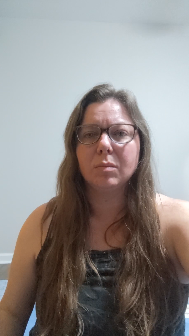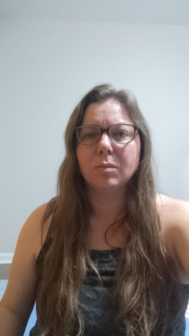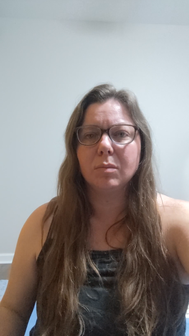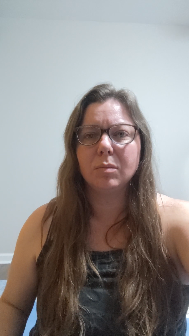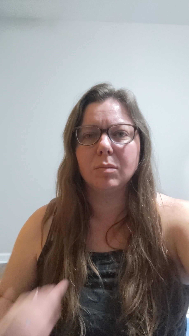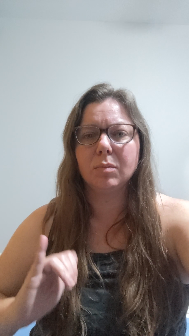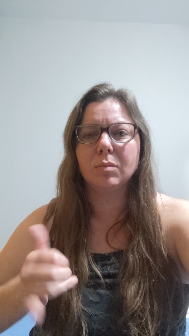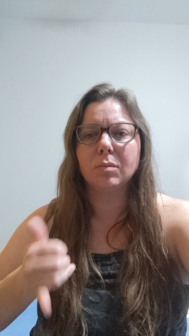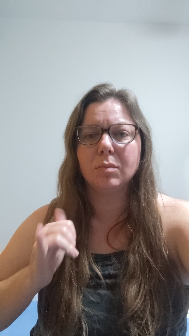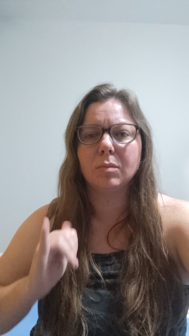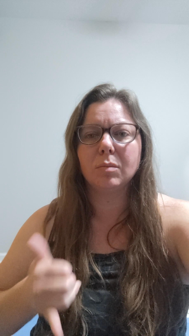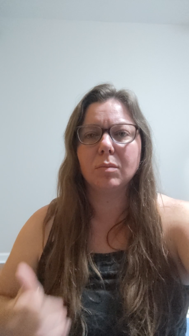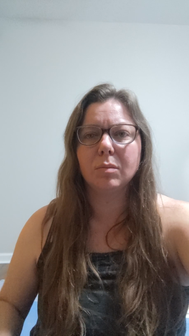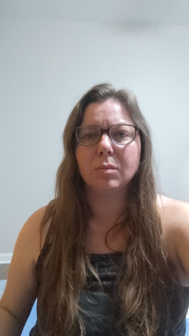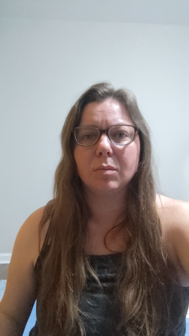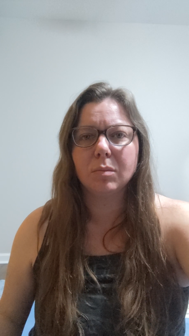rocking chair